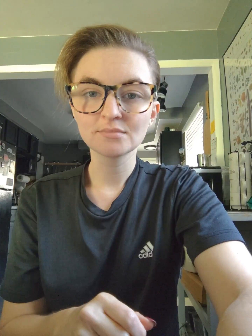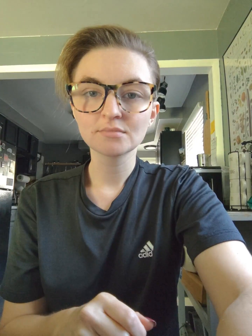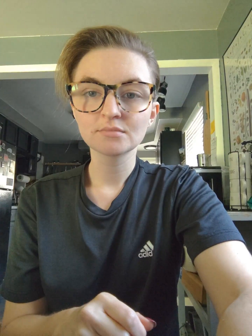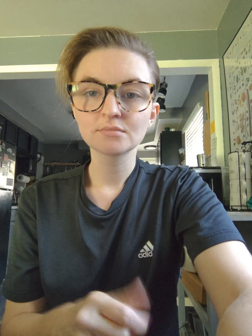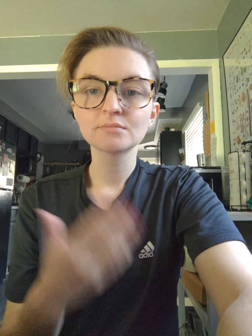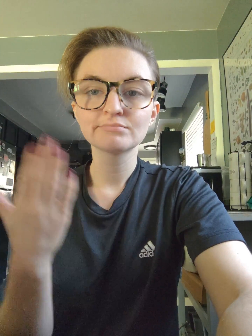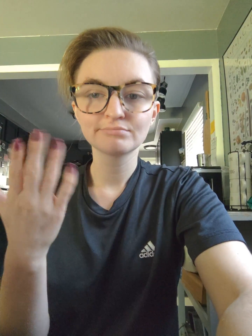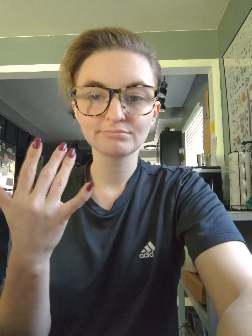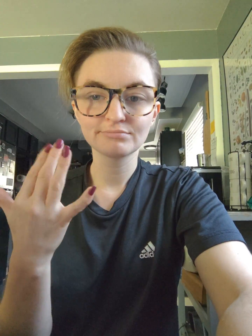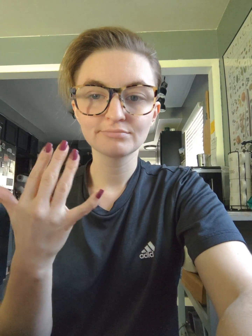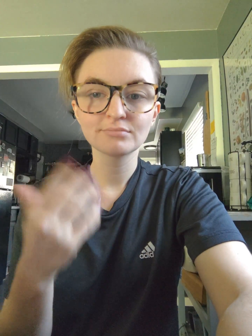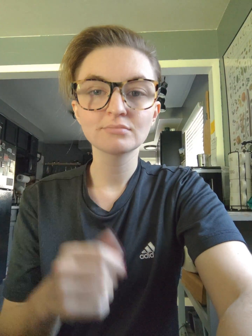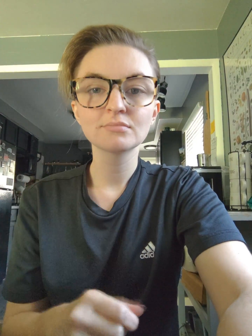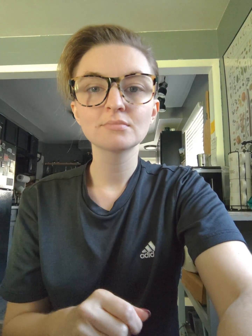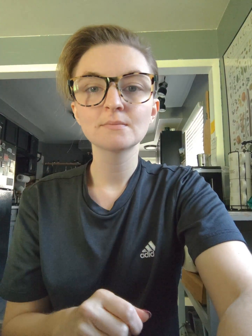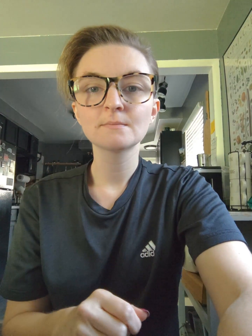hand